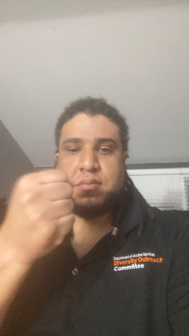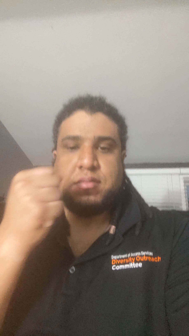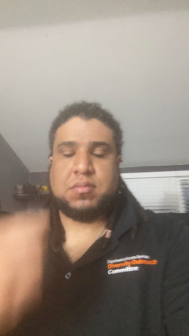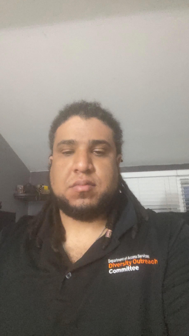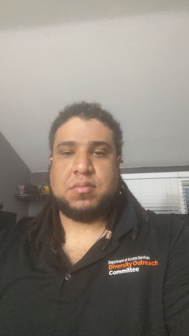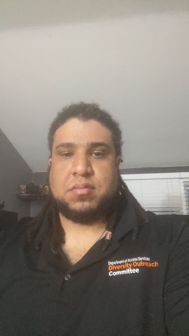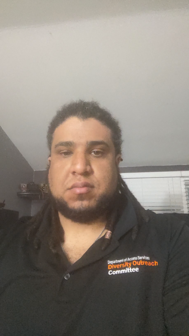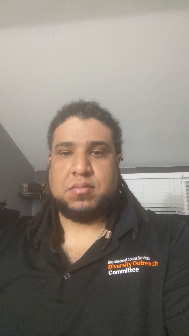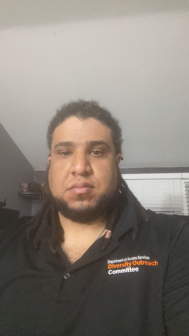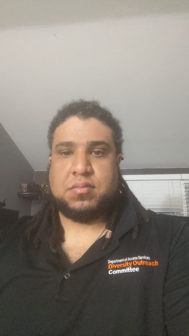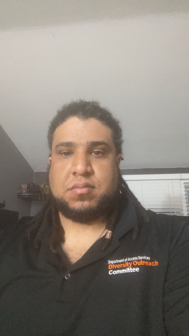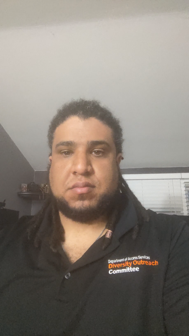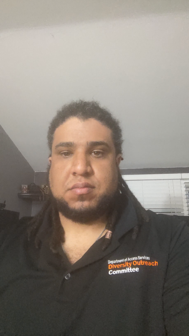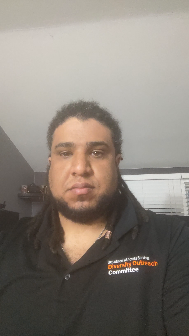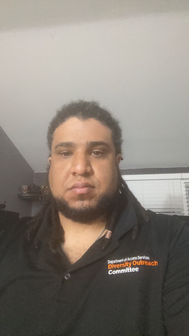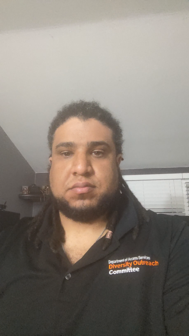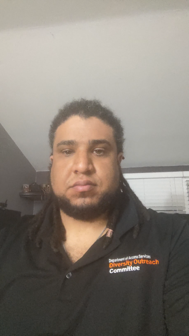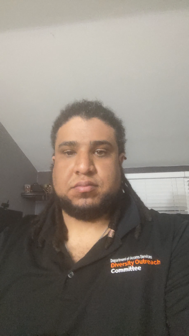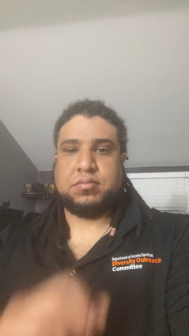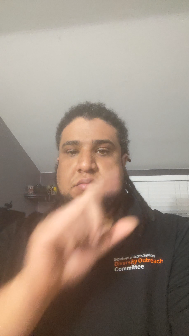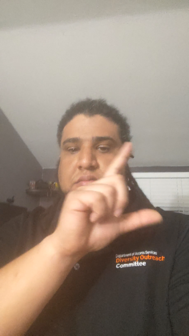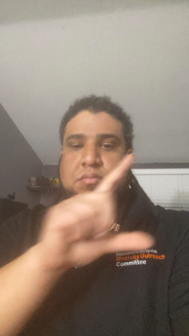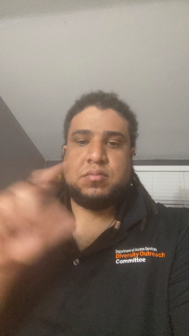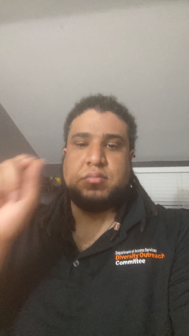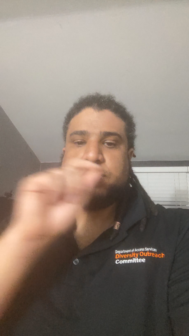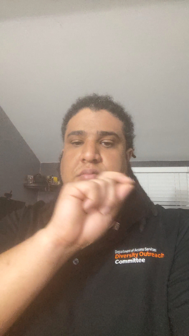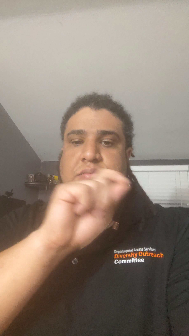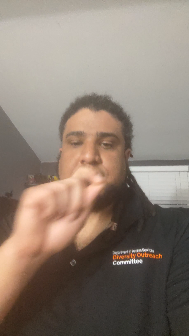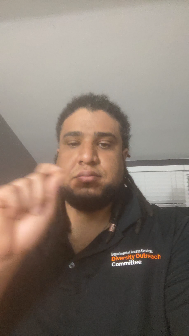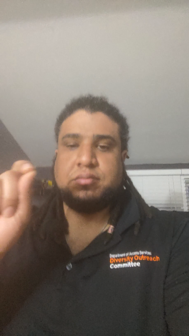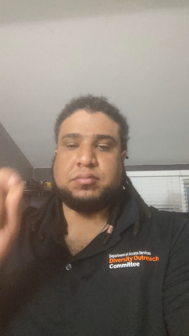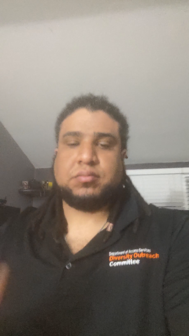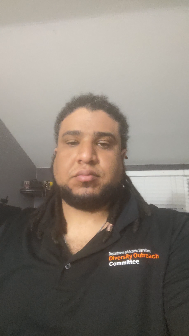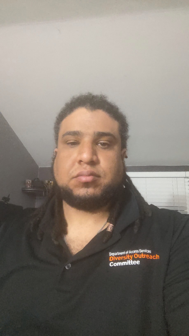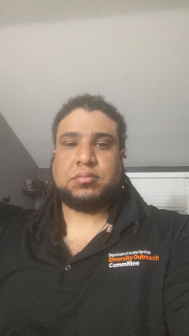peas